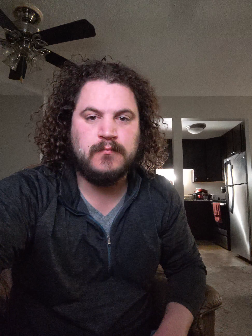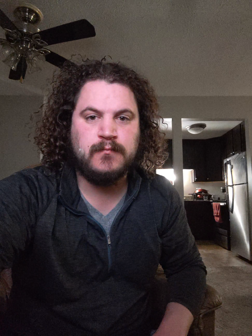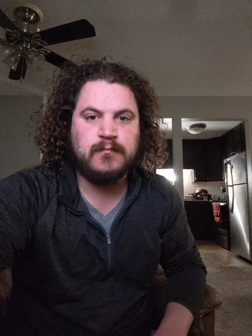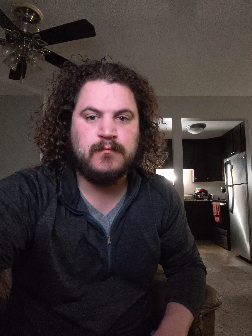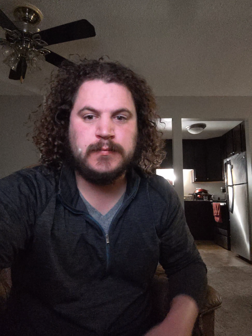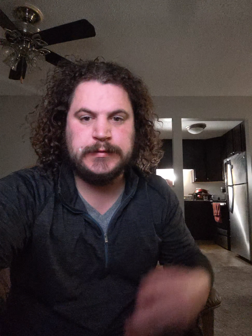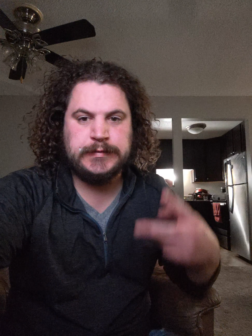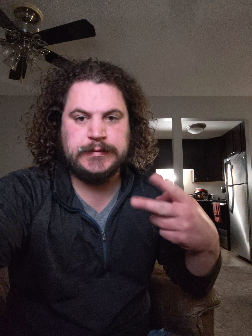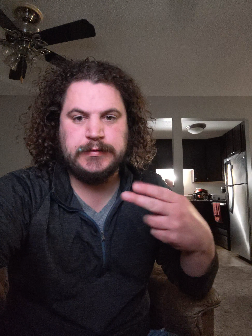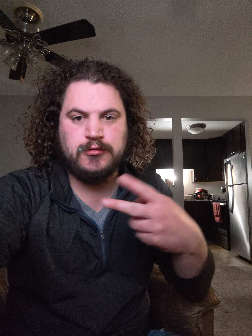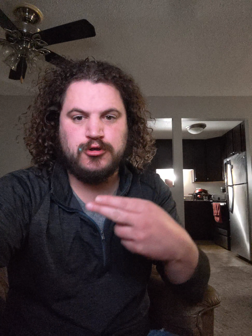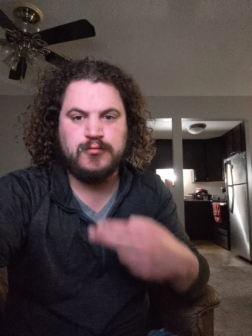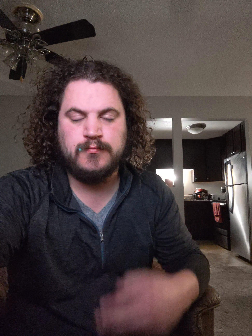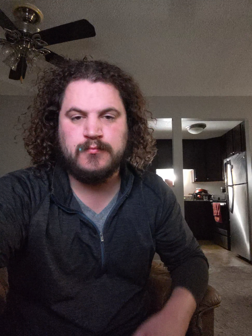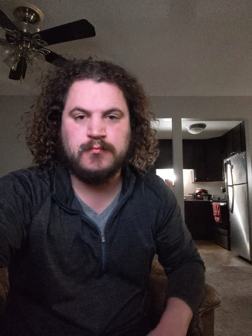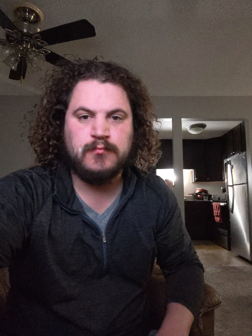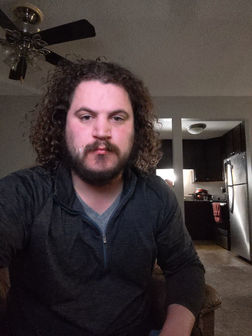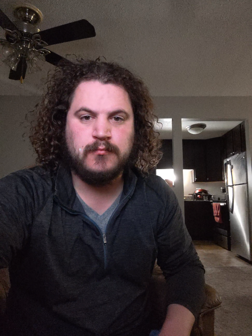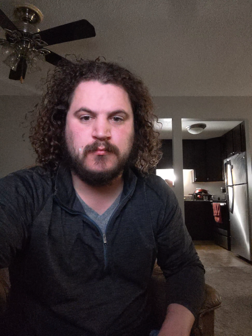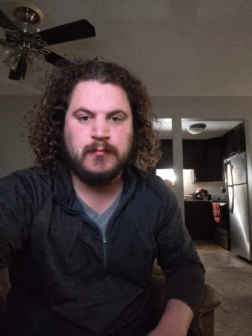scissors